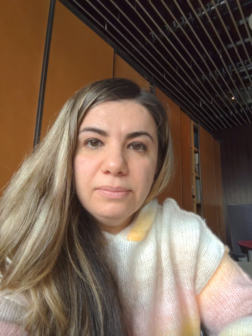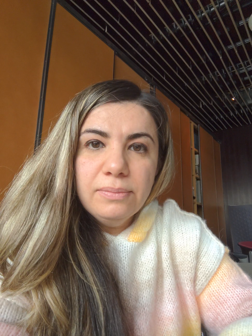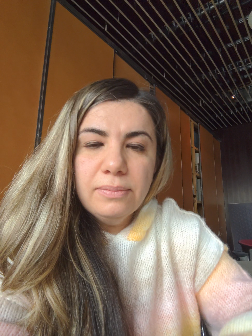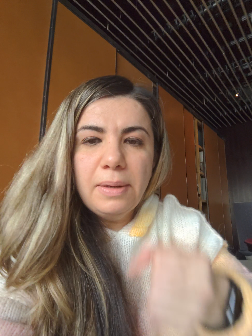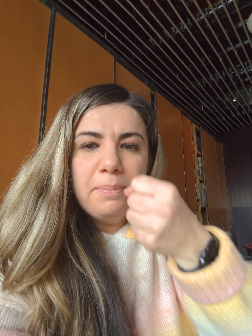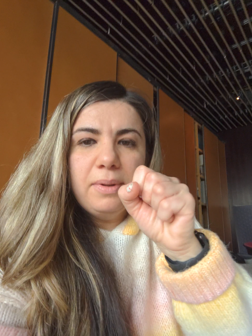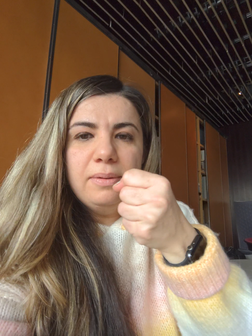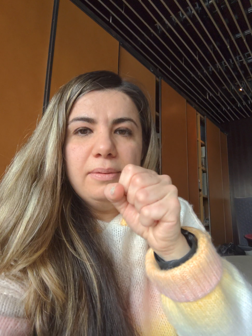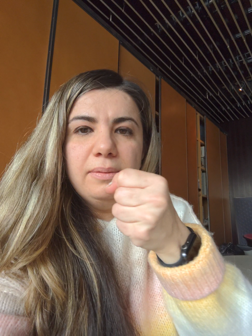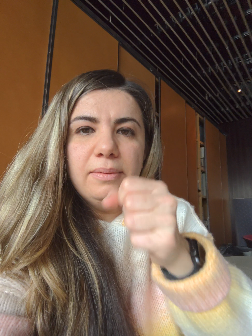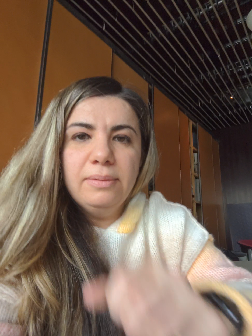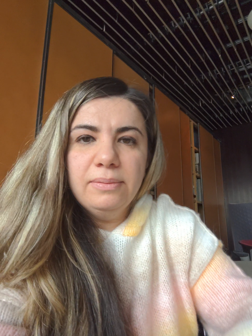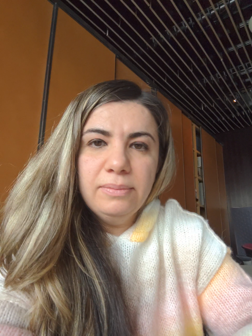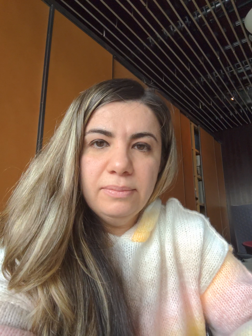make